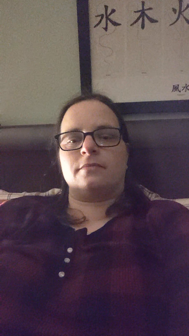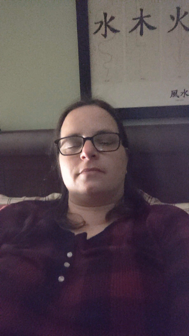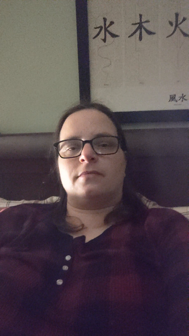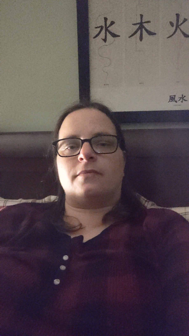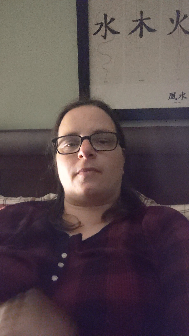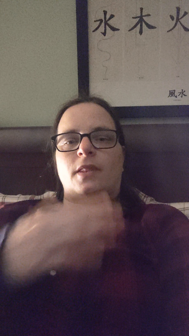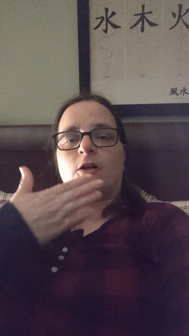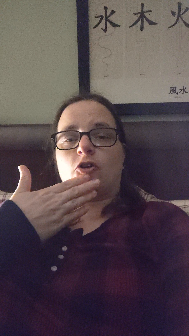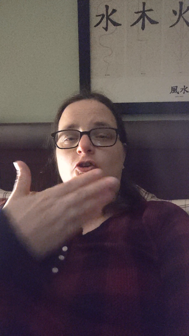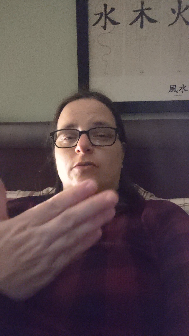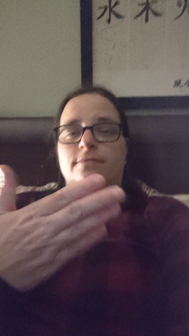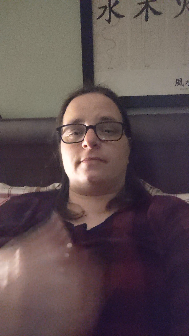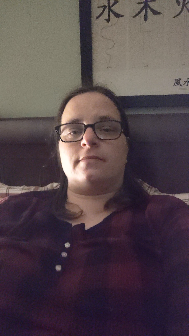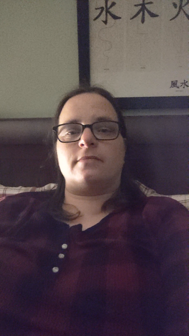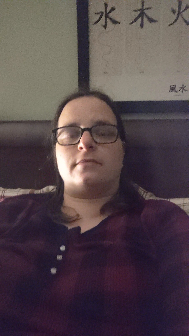good